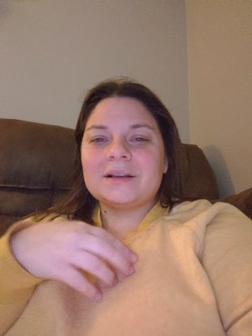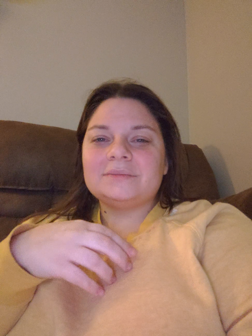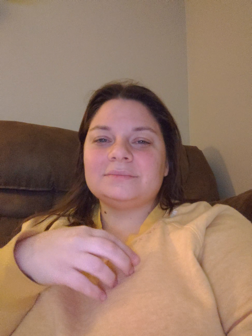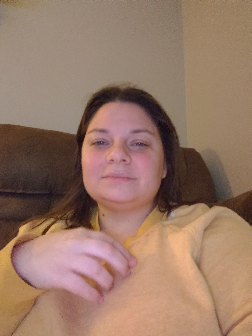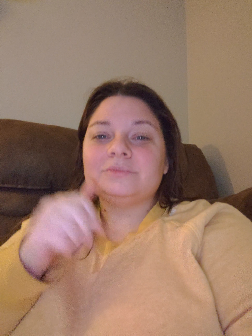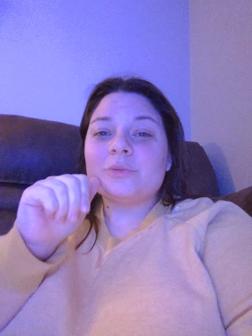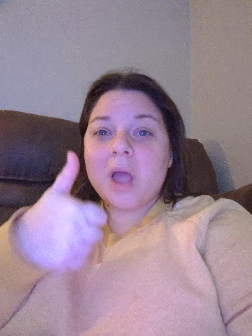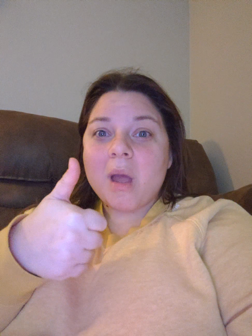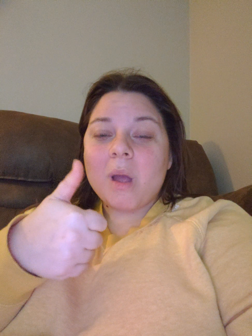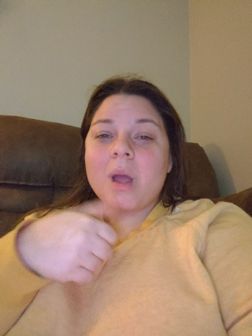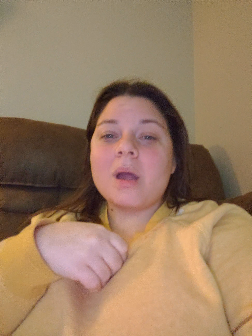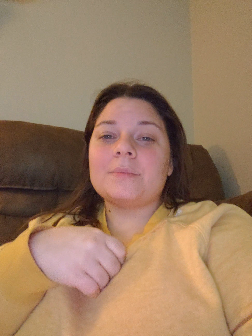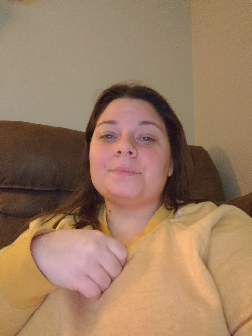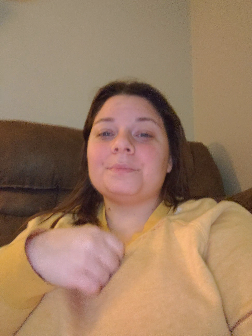tomorrow